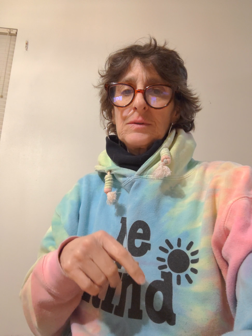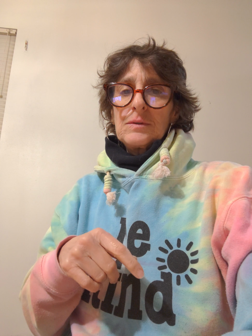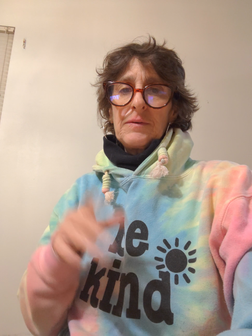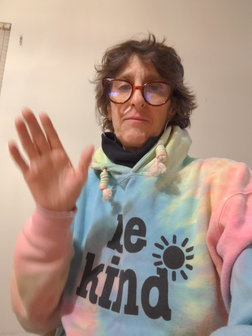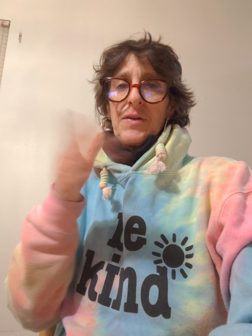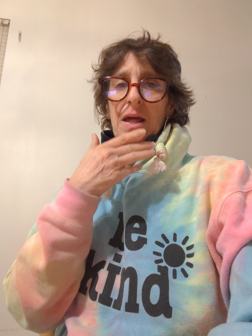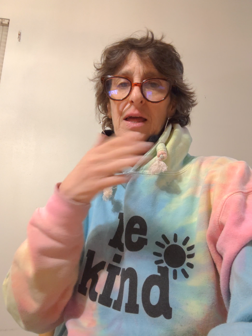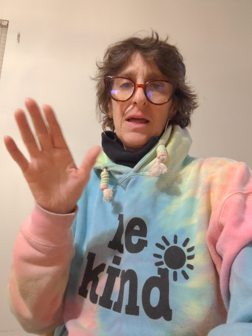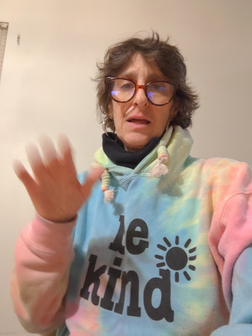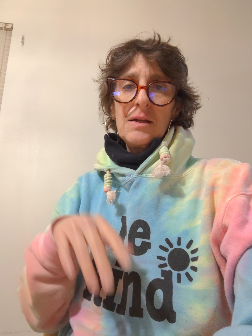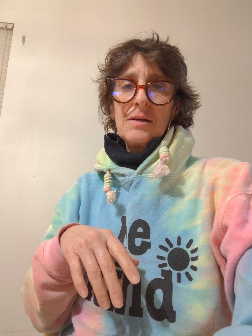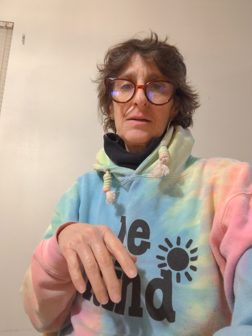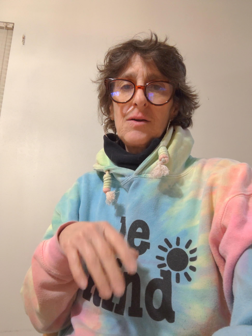flag